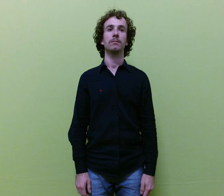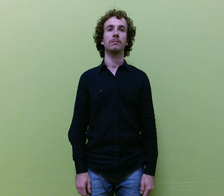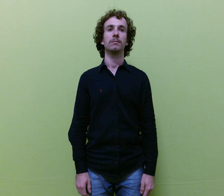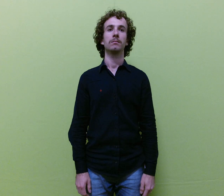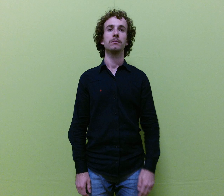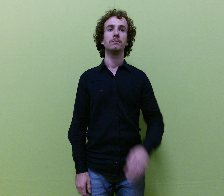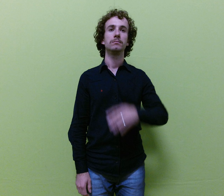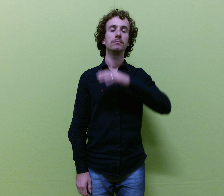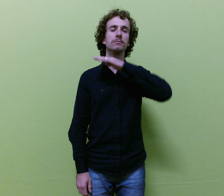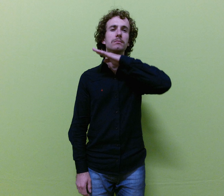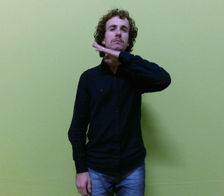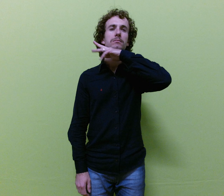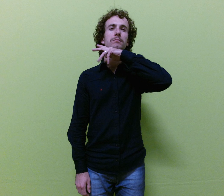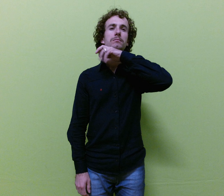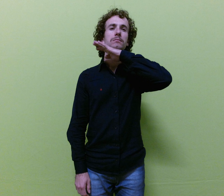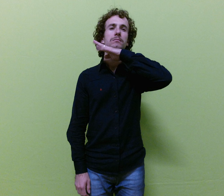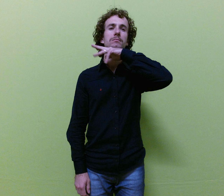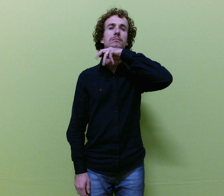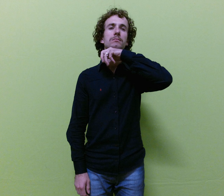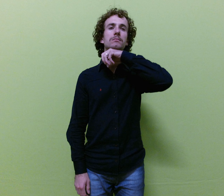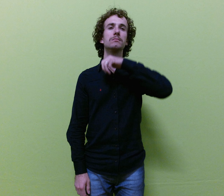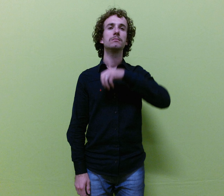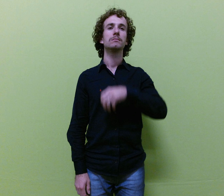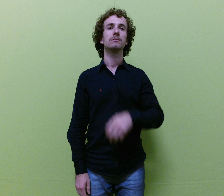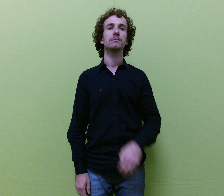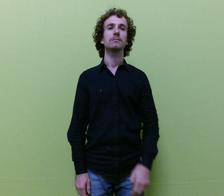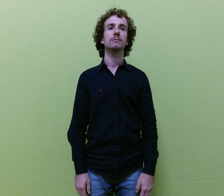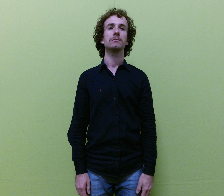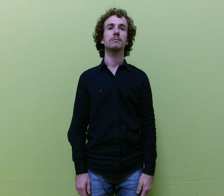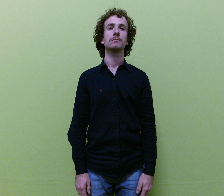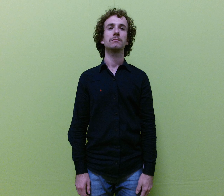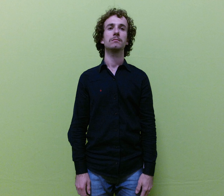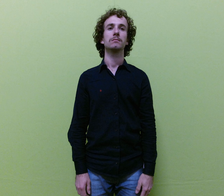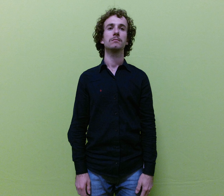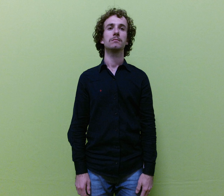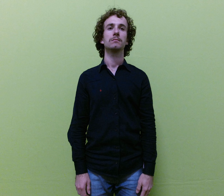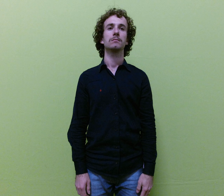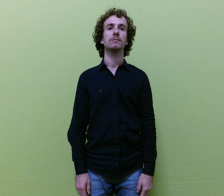ruim